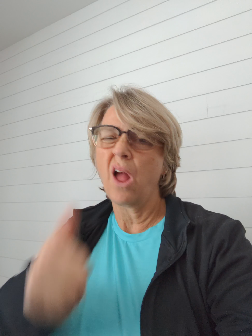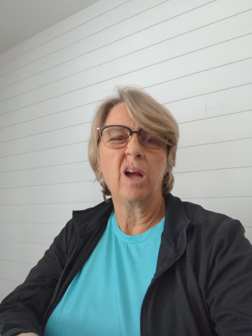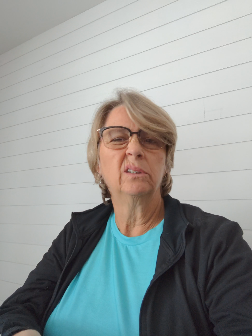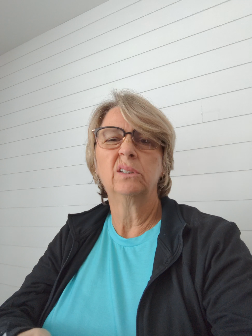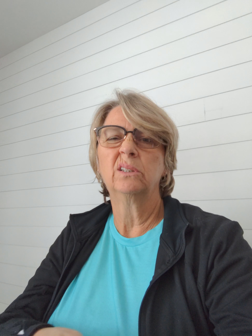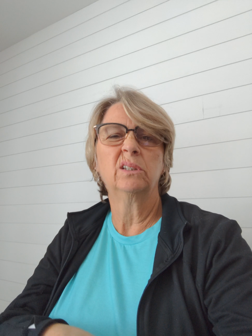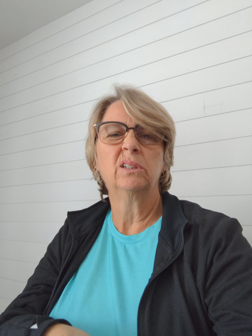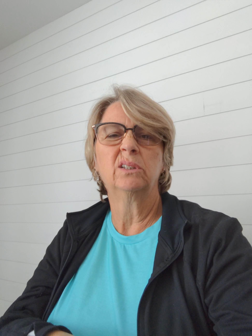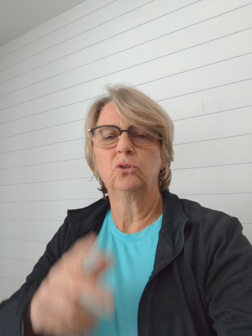not